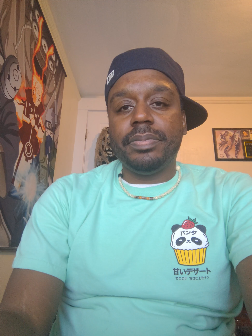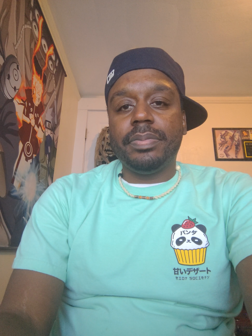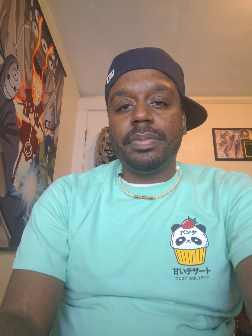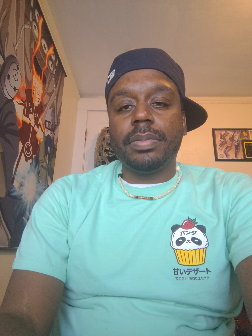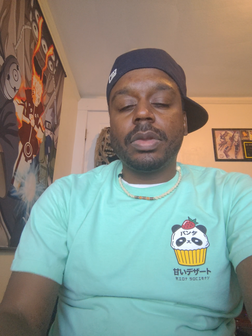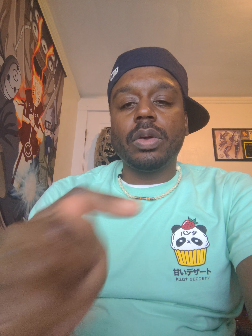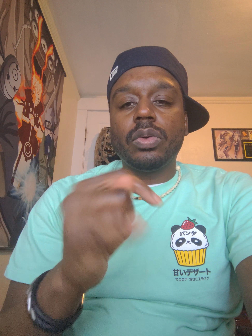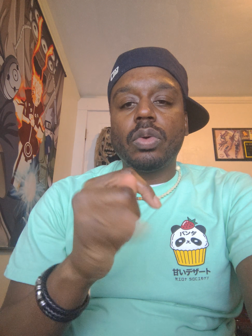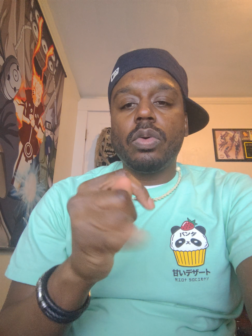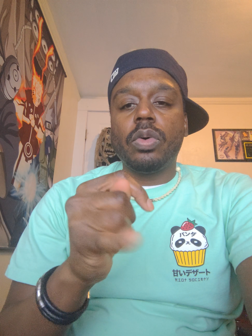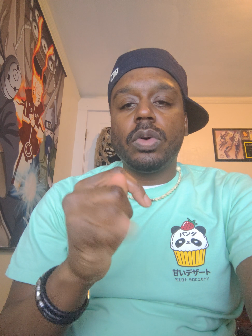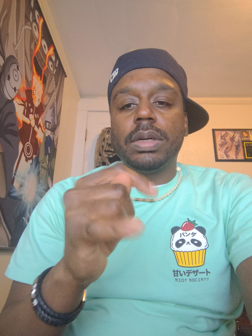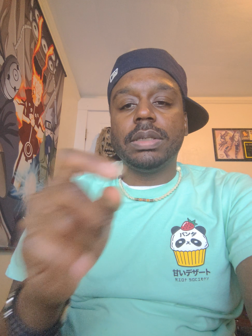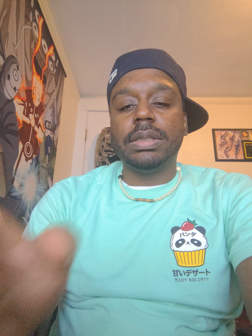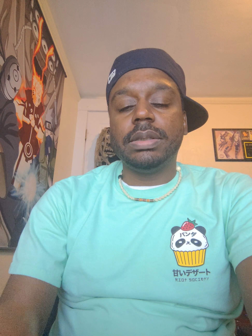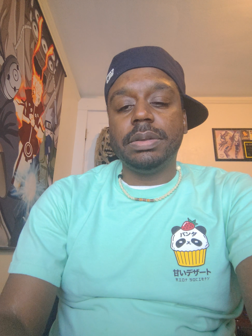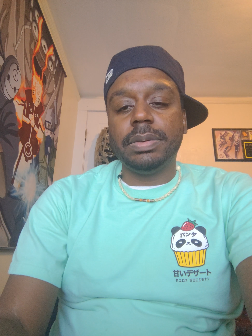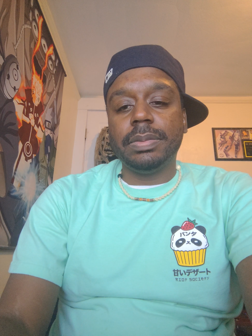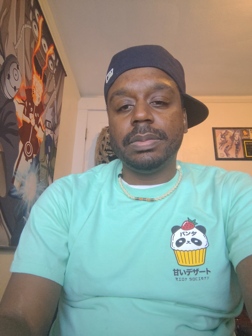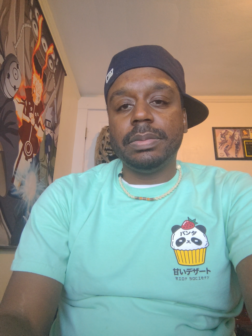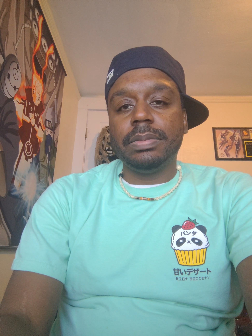toy